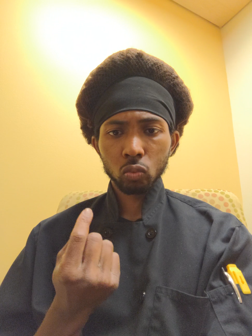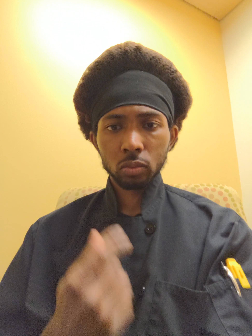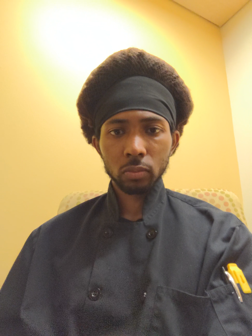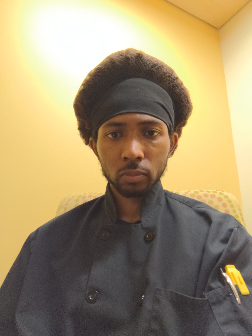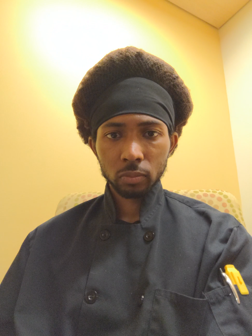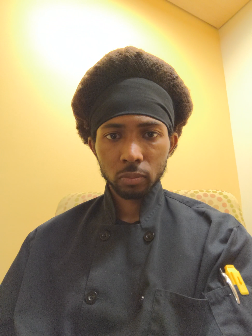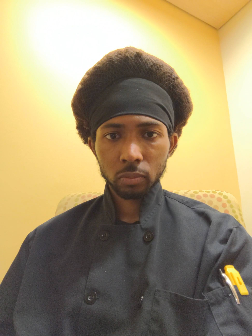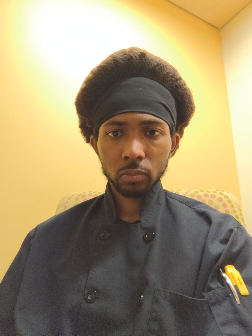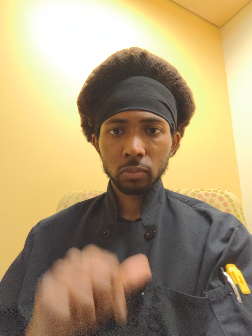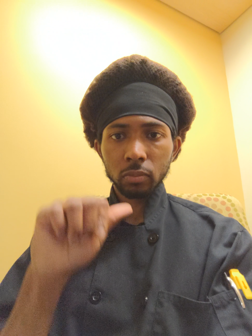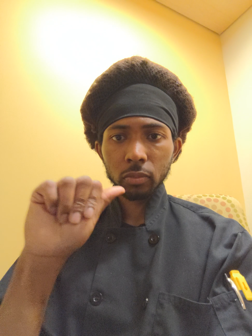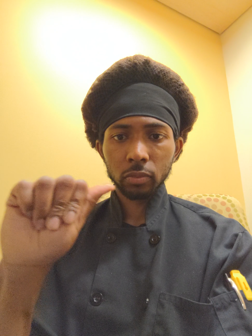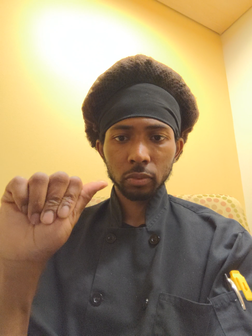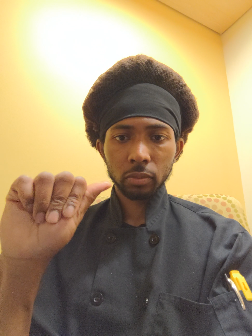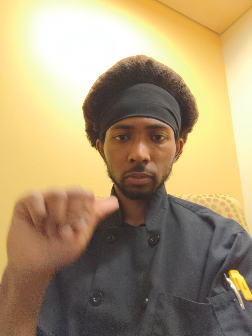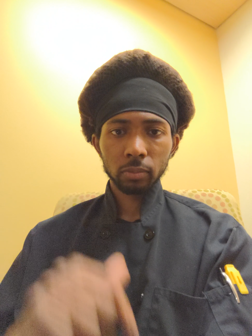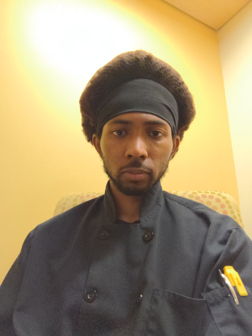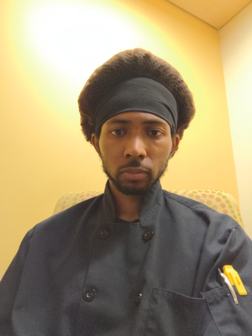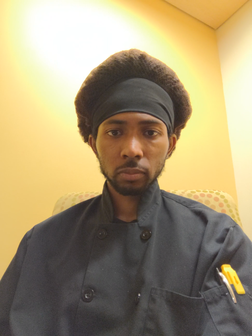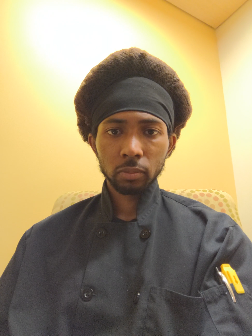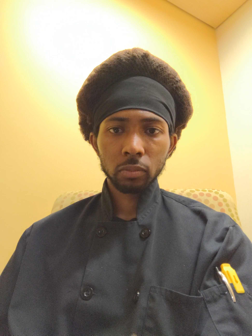a